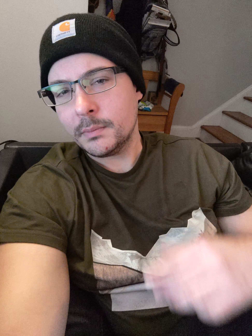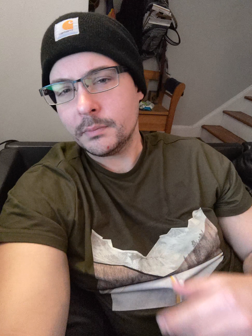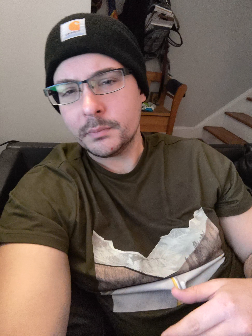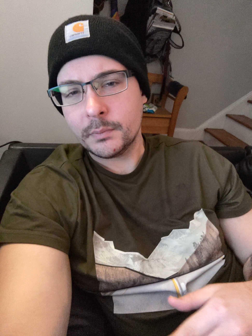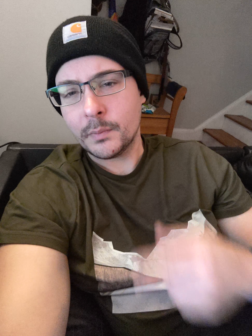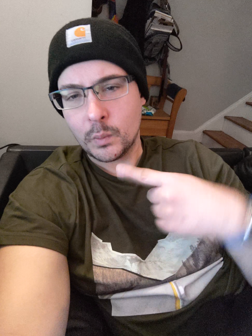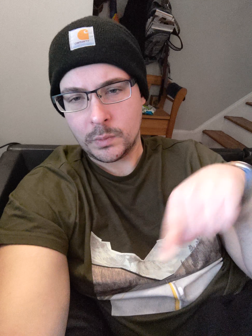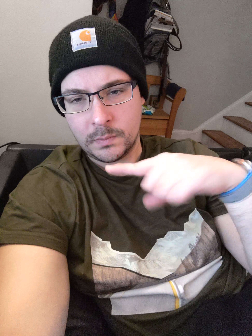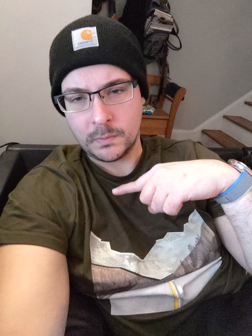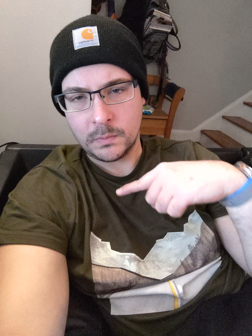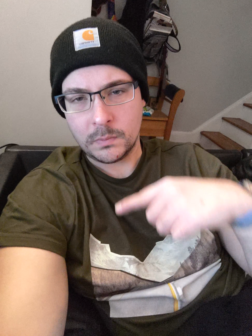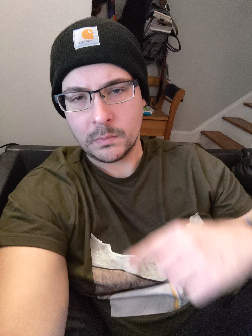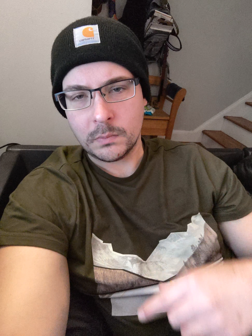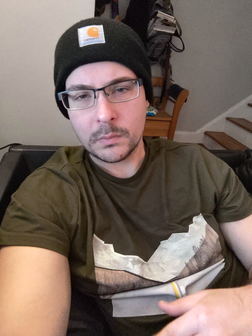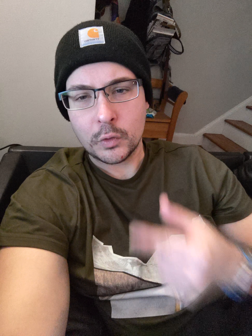we